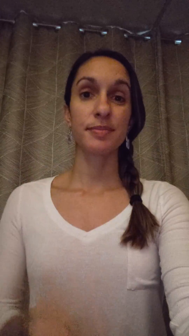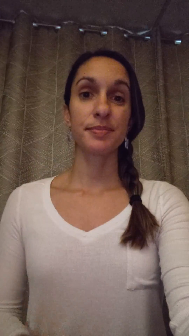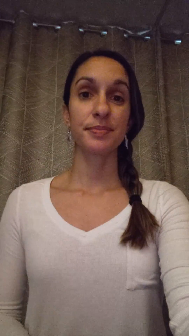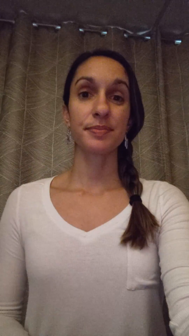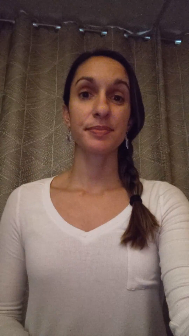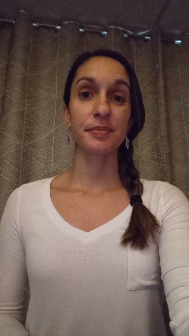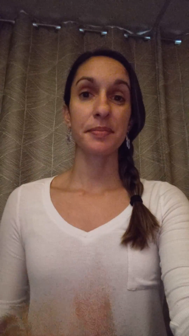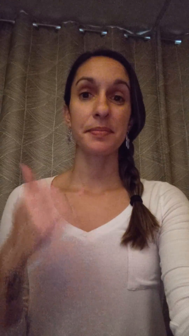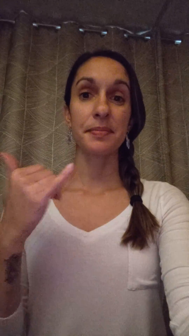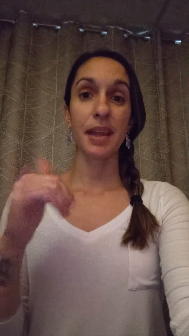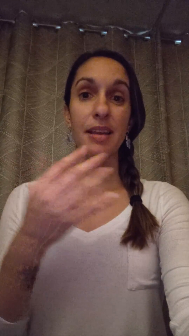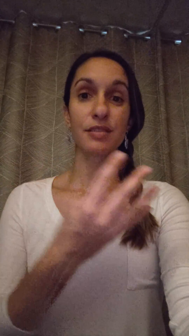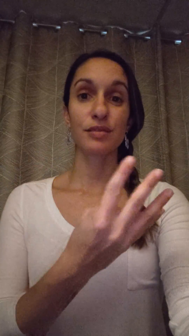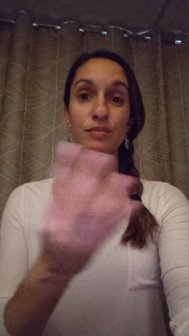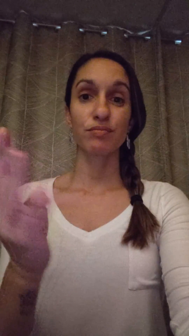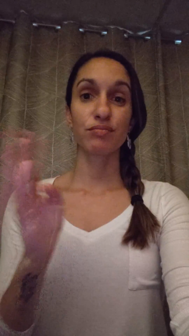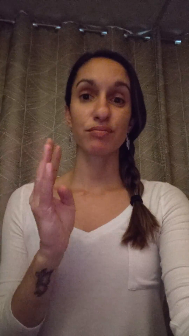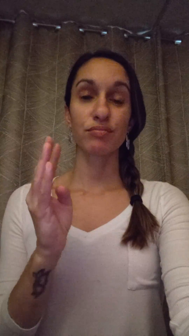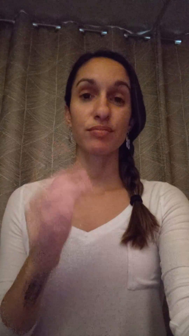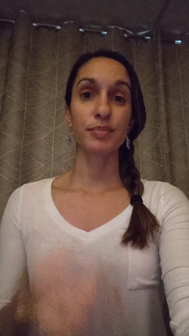playpen